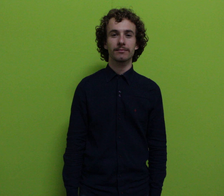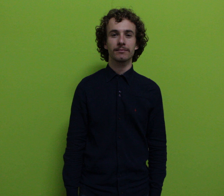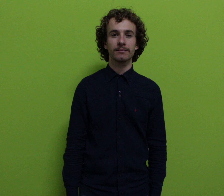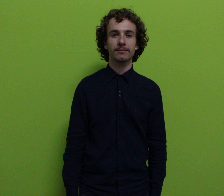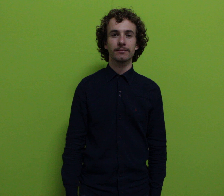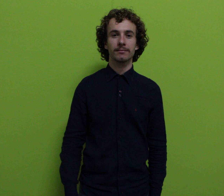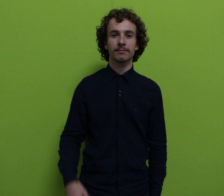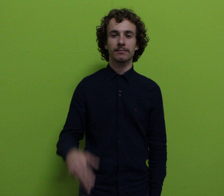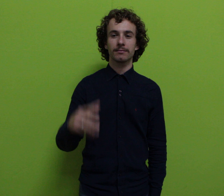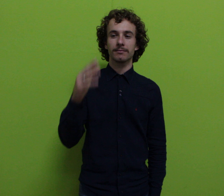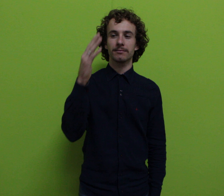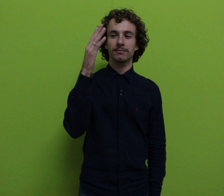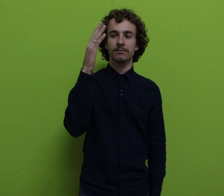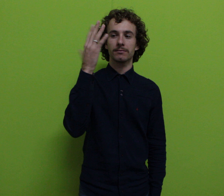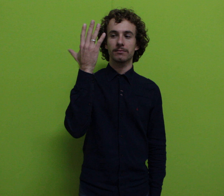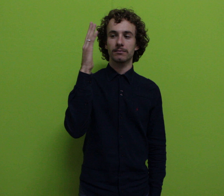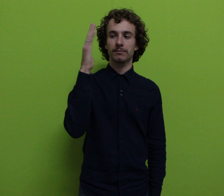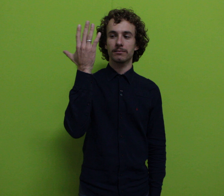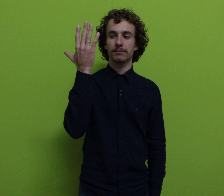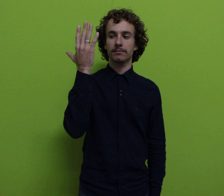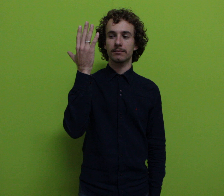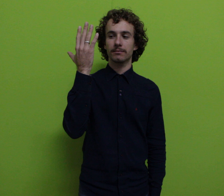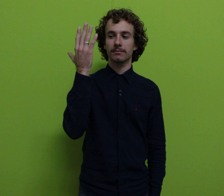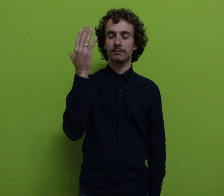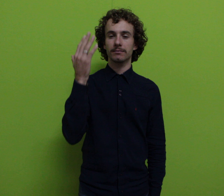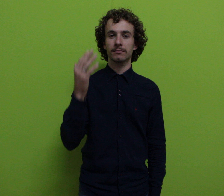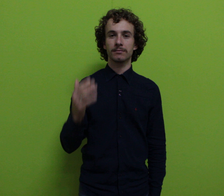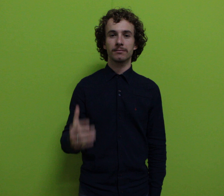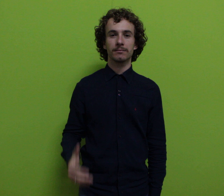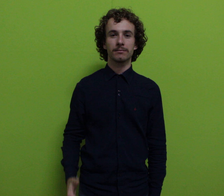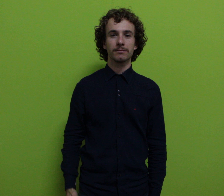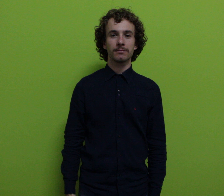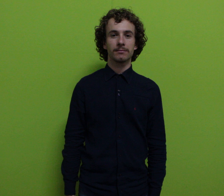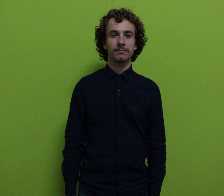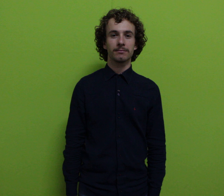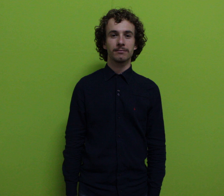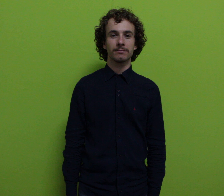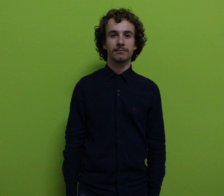espelho